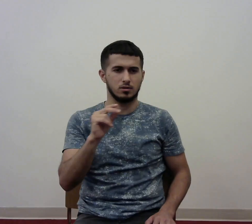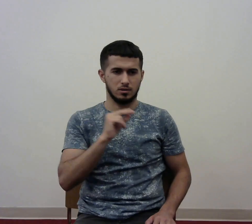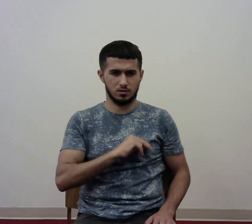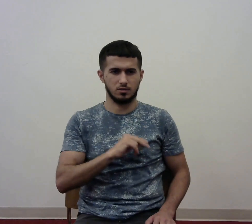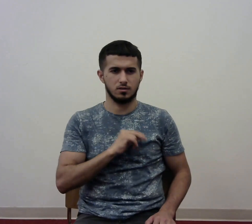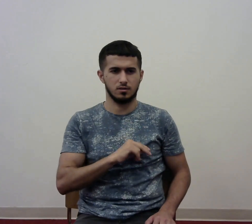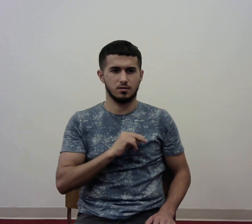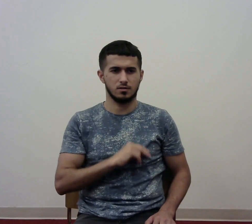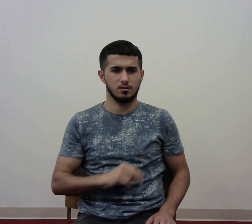işsiz